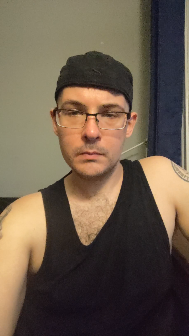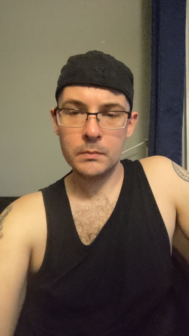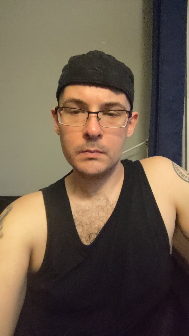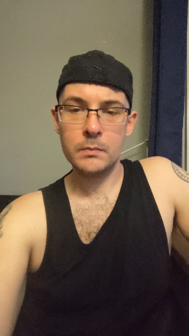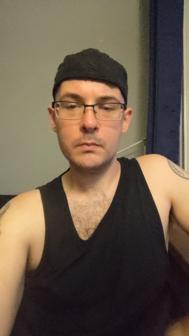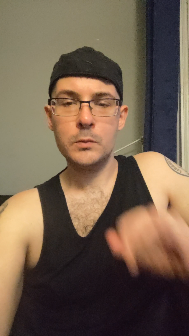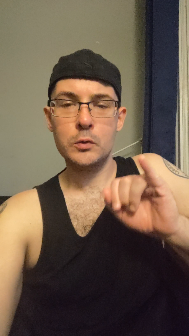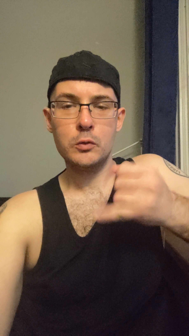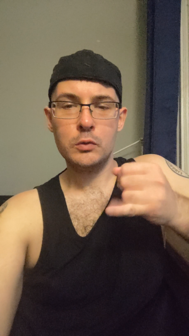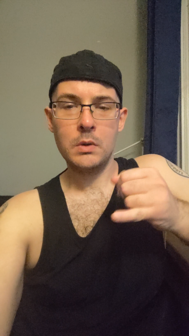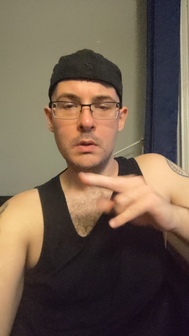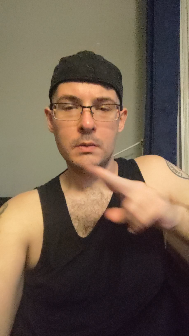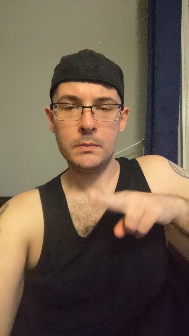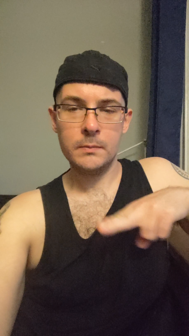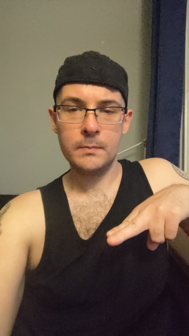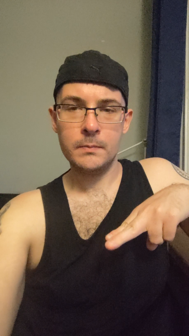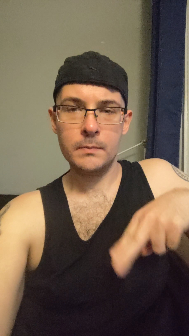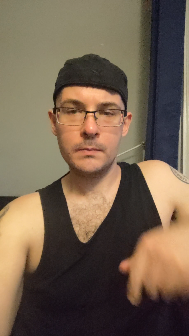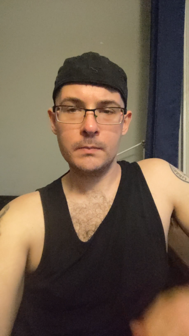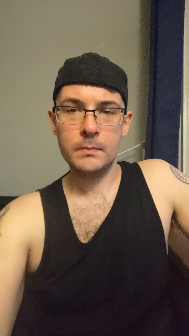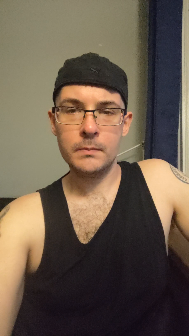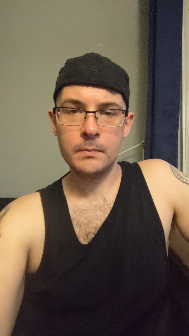jelly